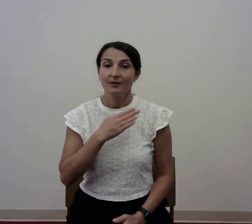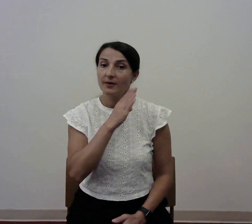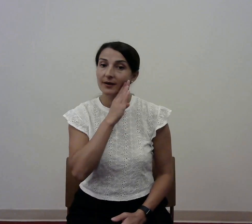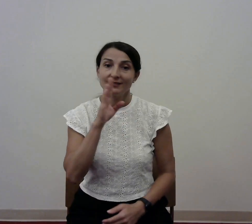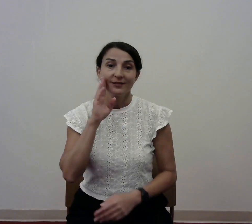ana